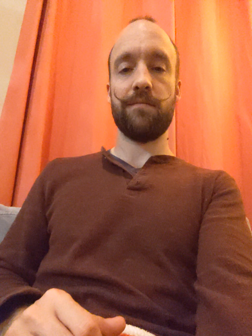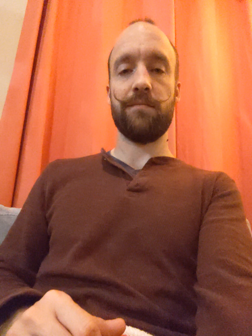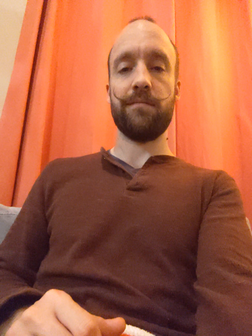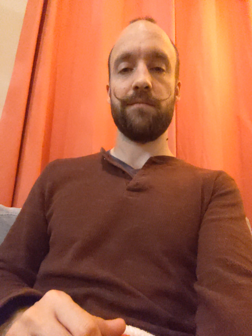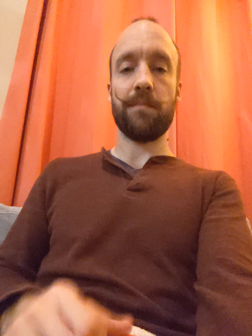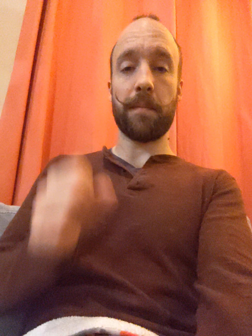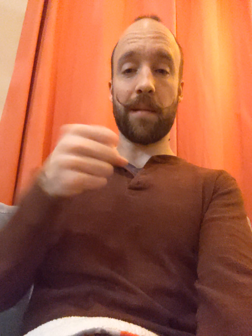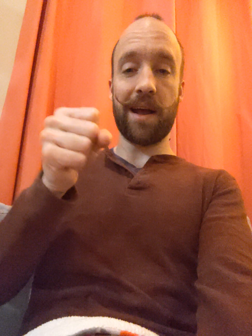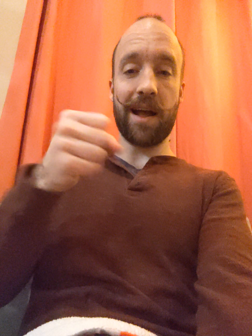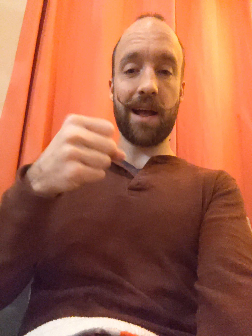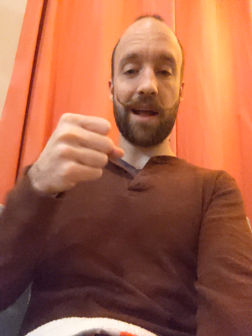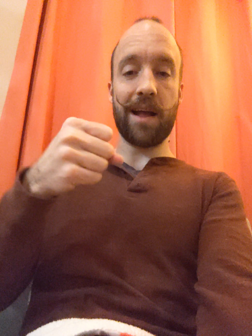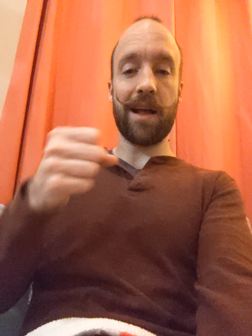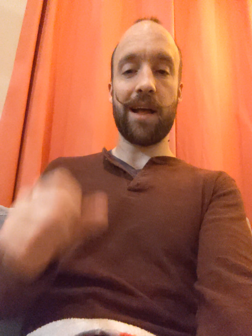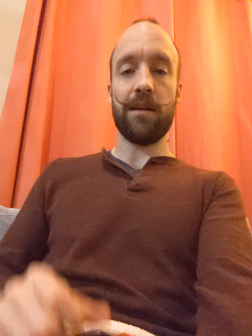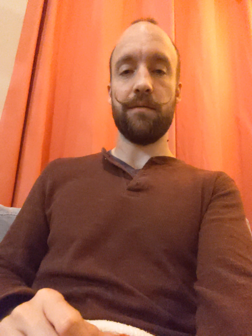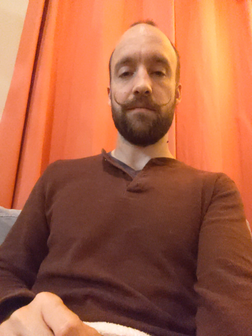make